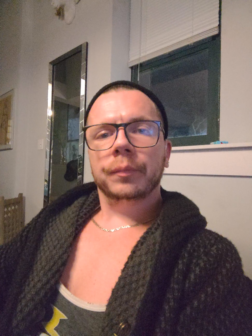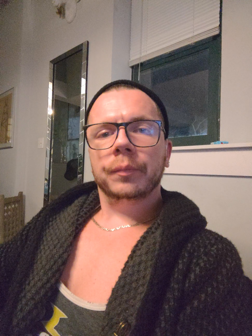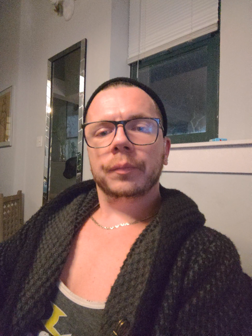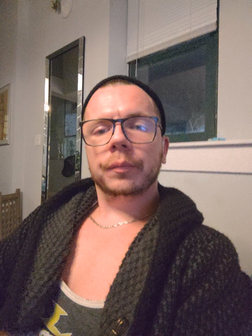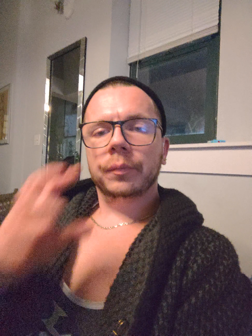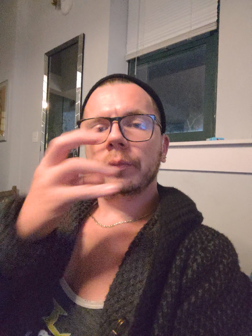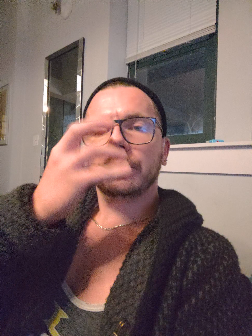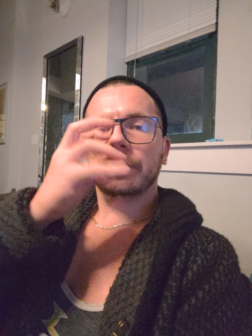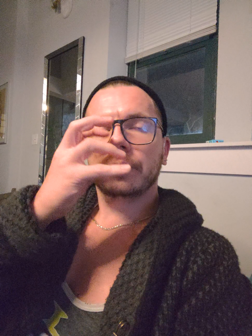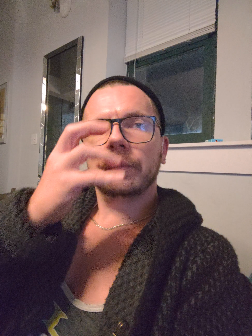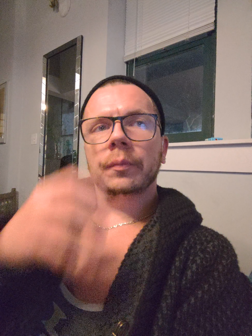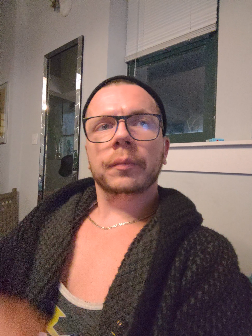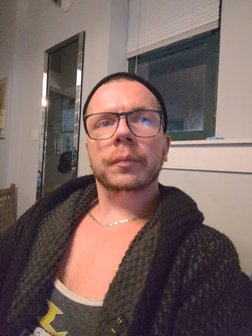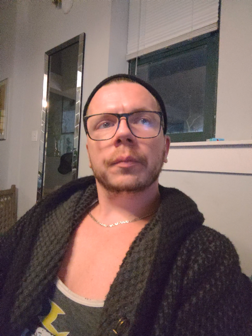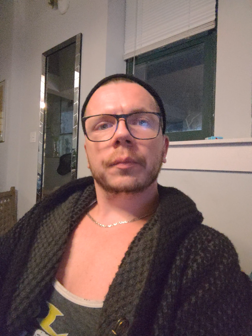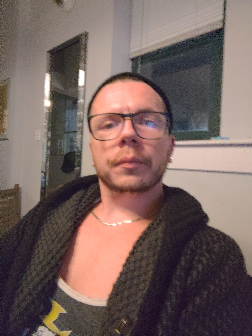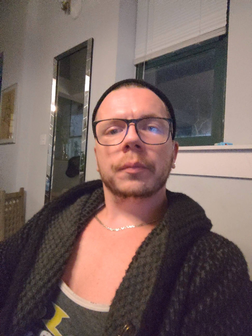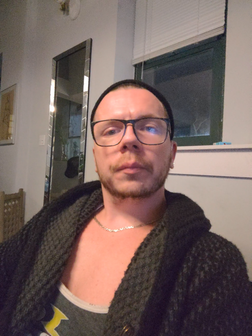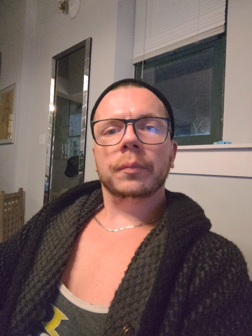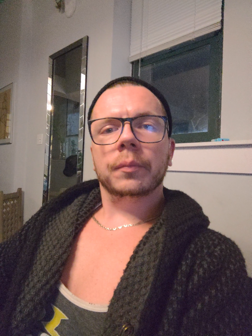clown